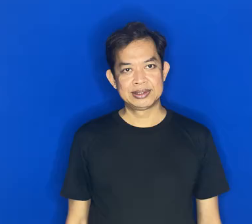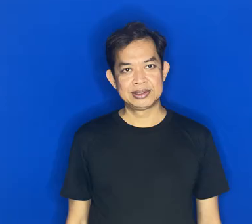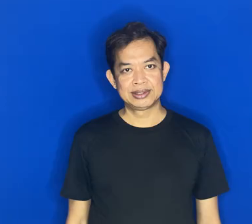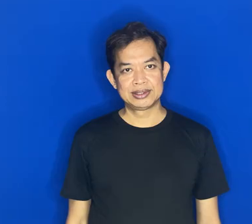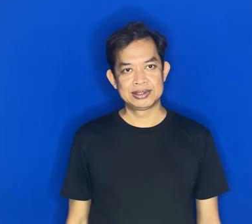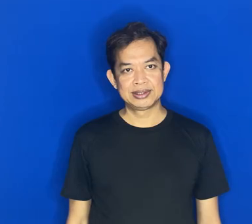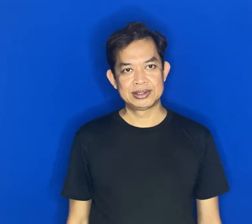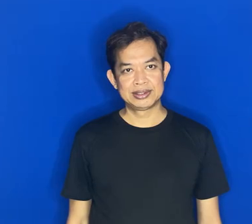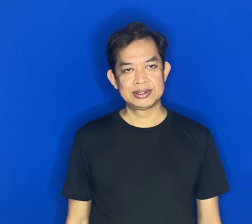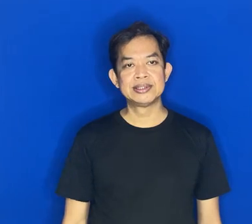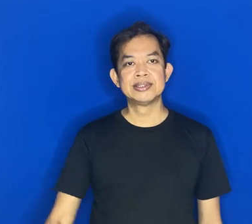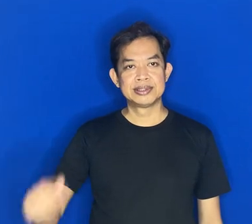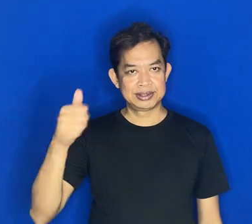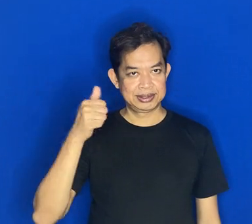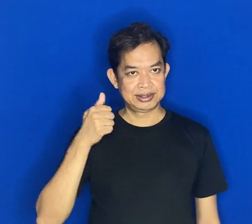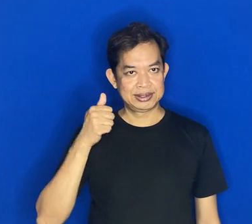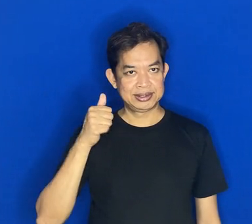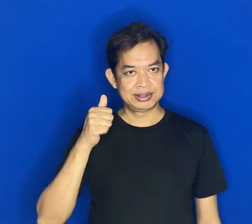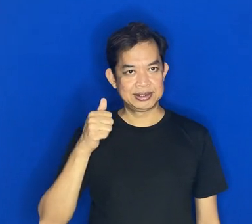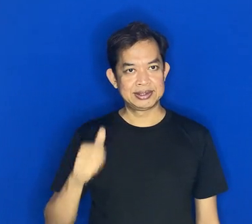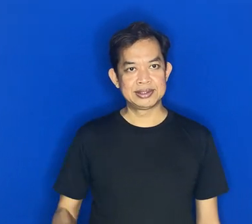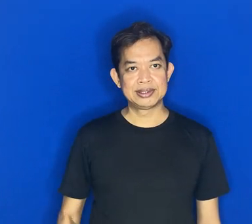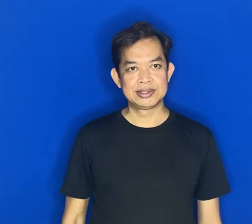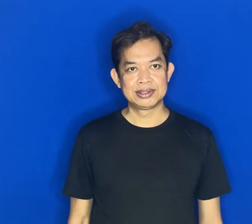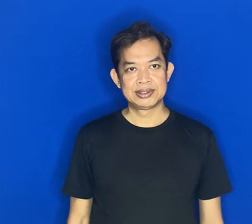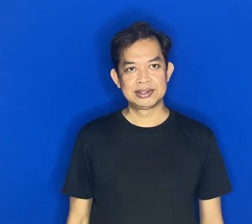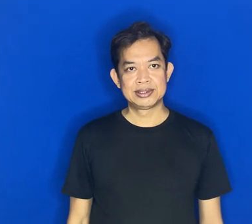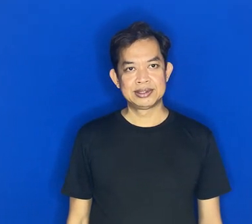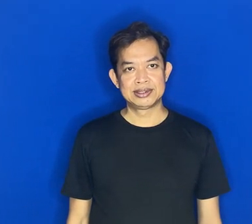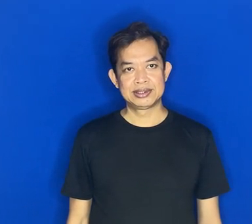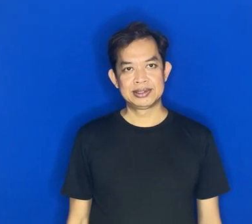auntie